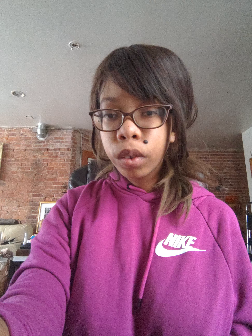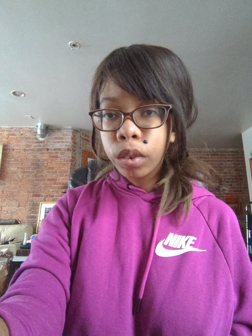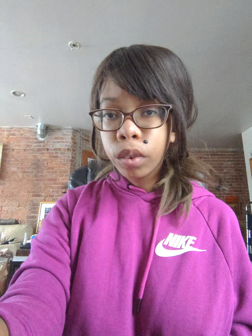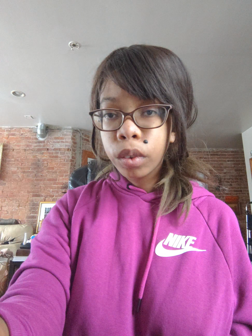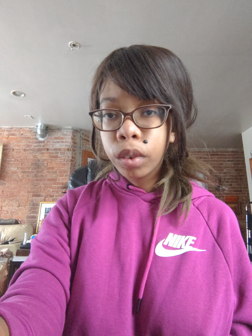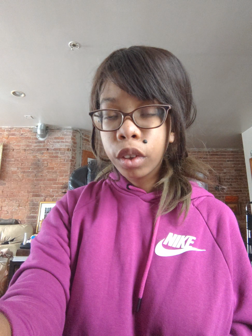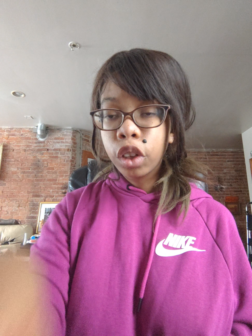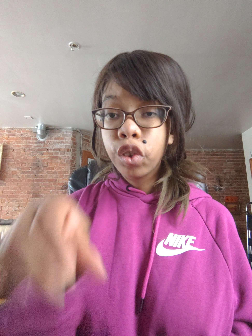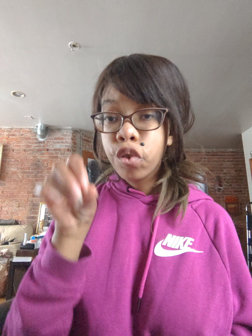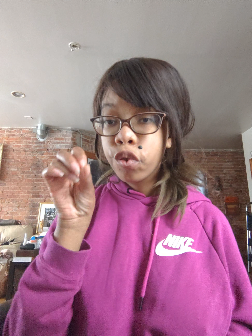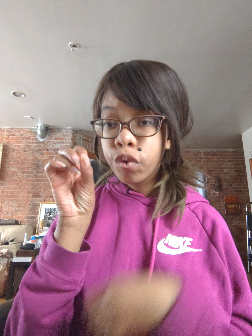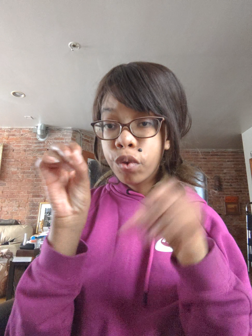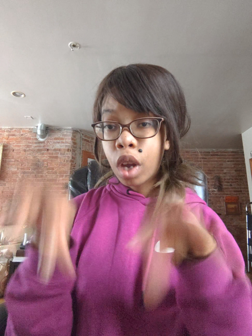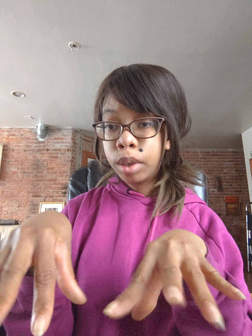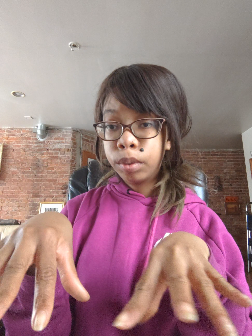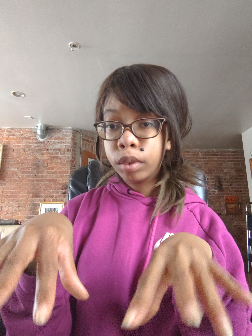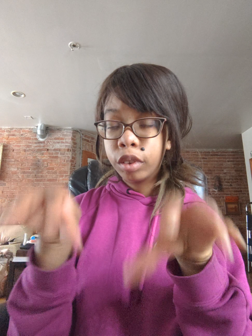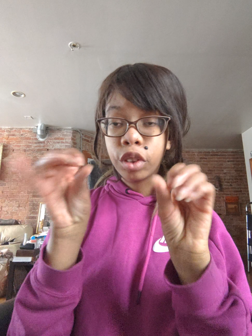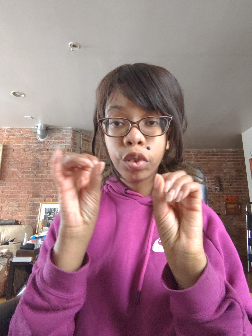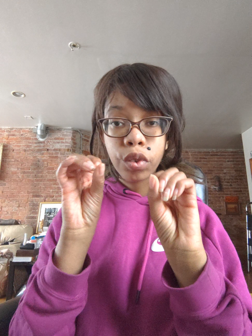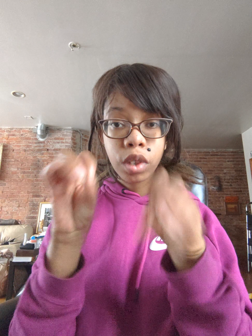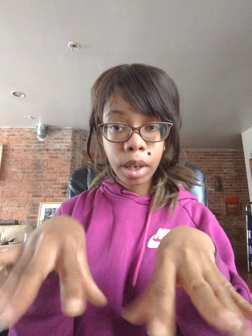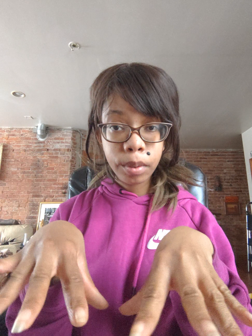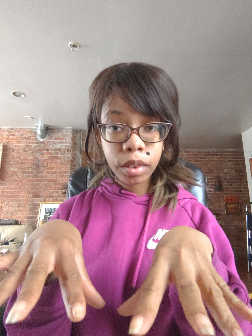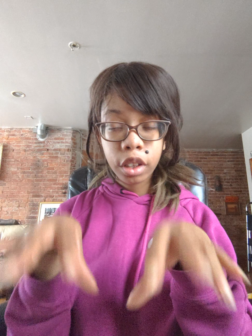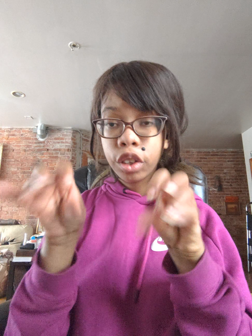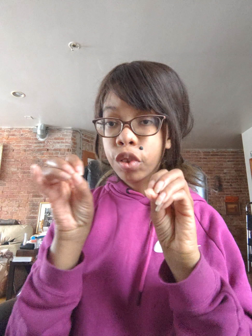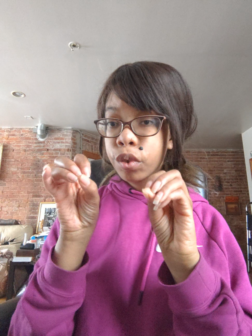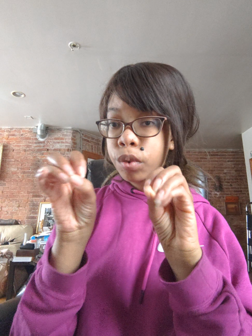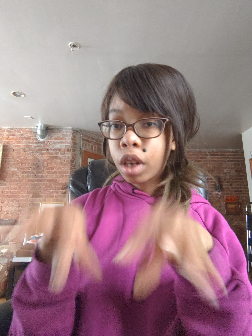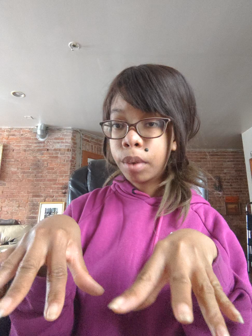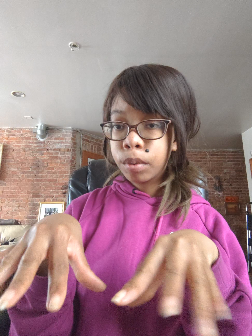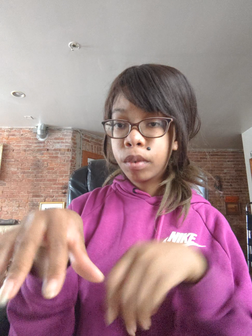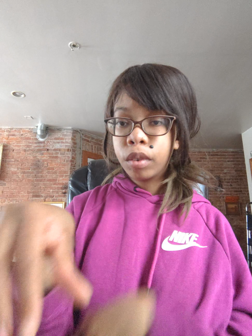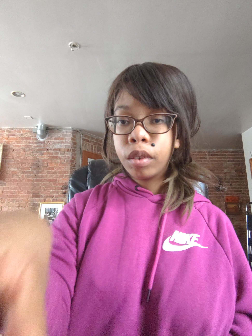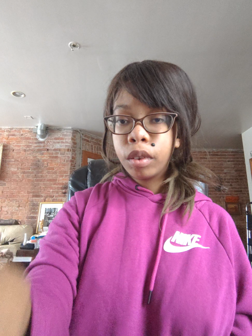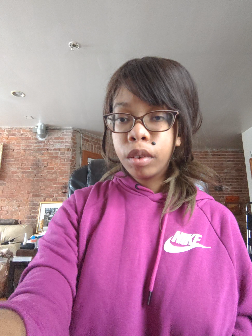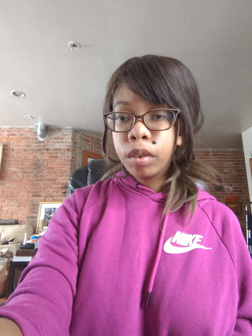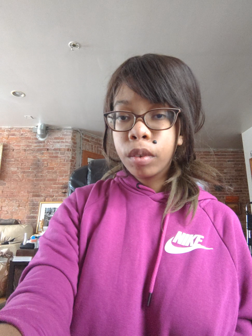drop